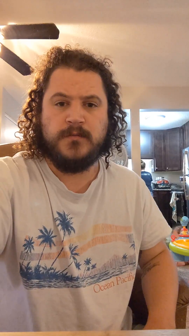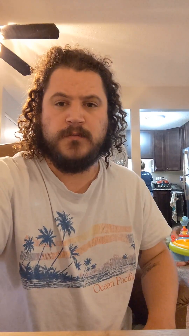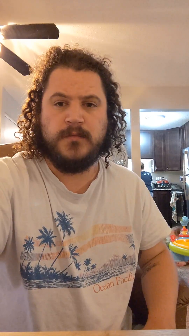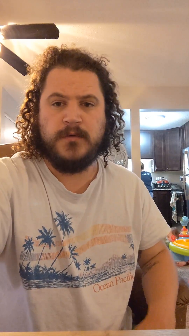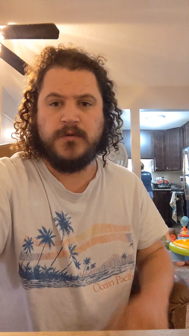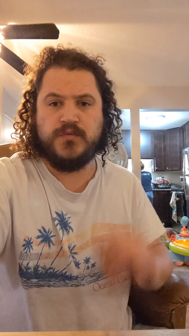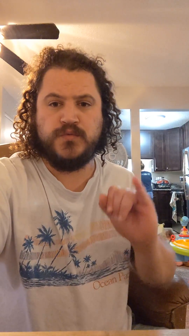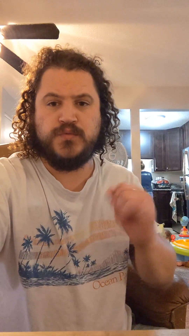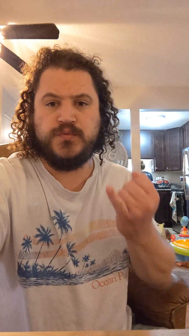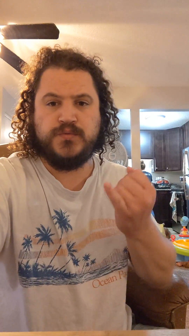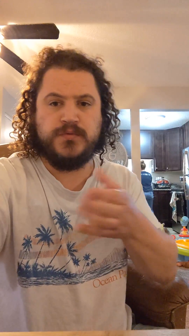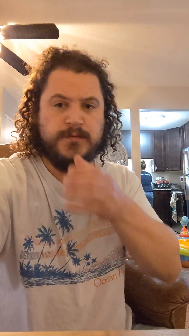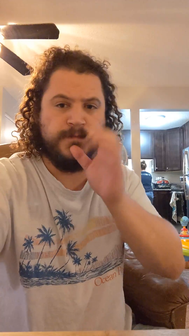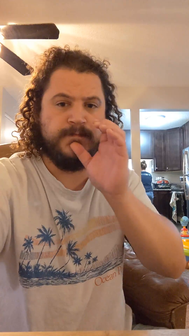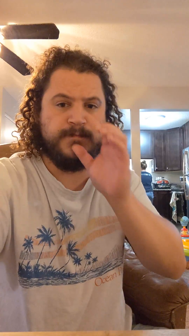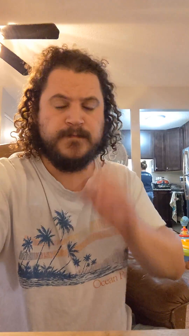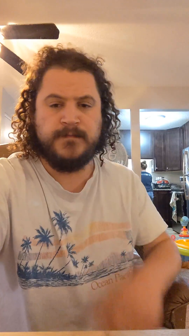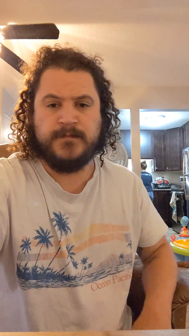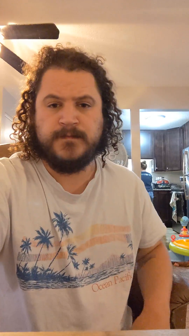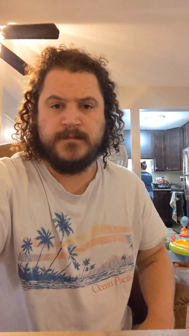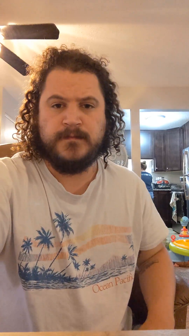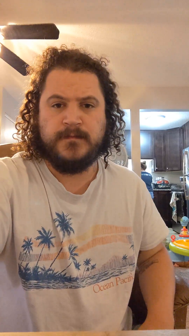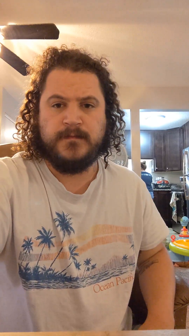juice